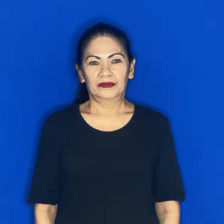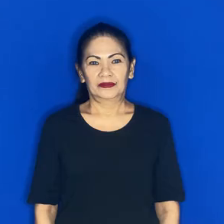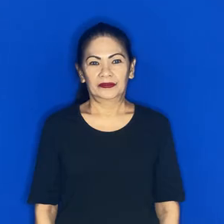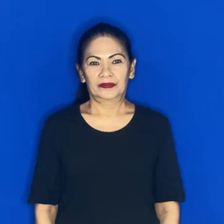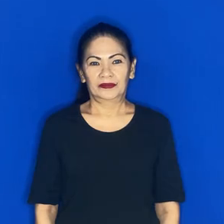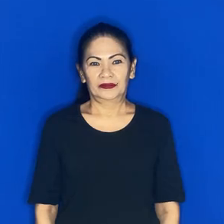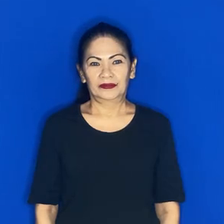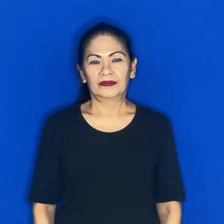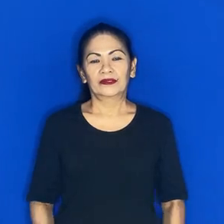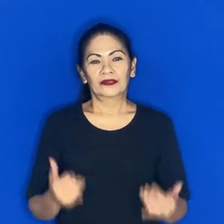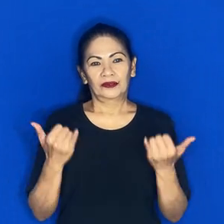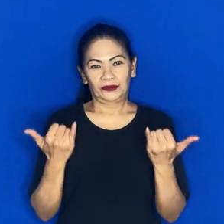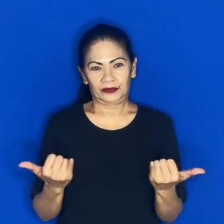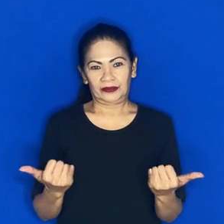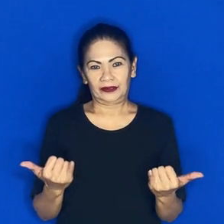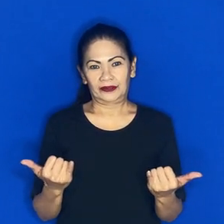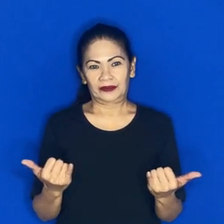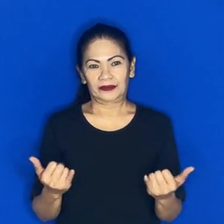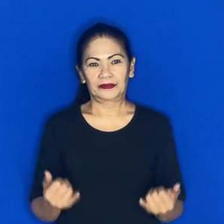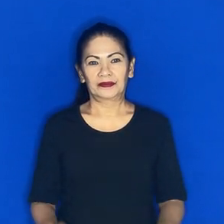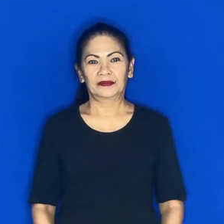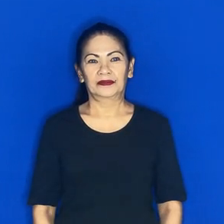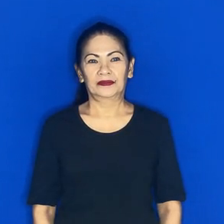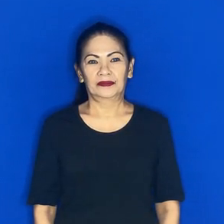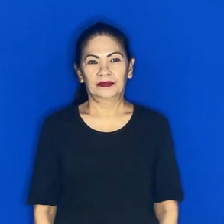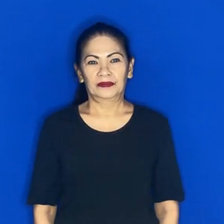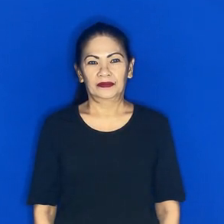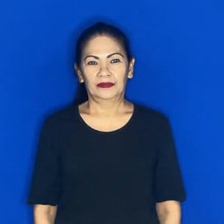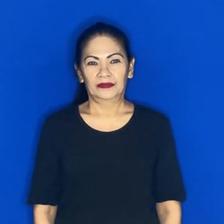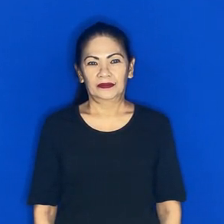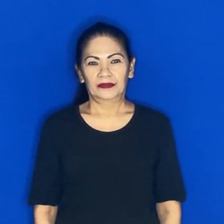today